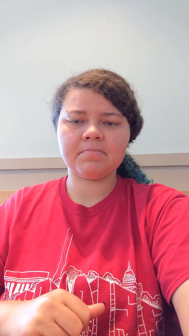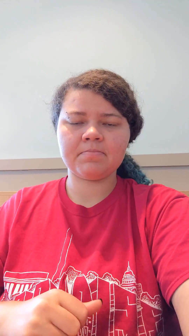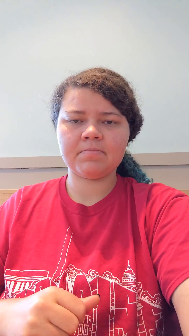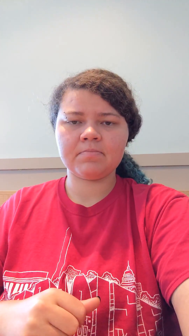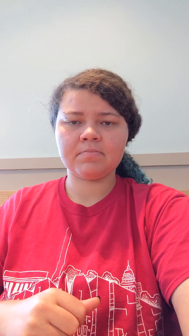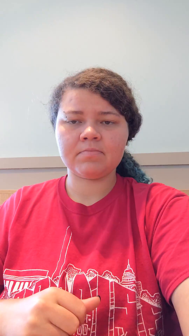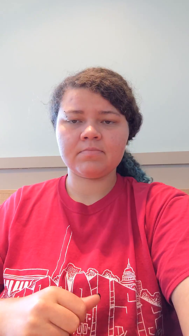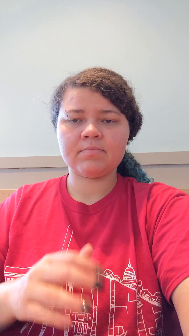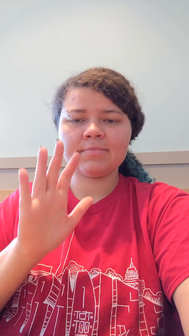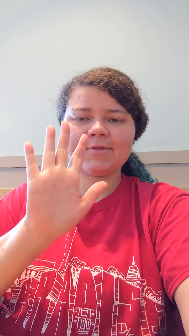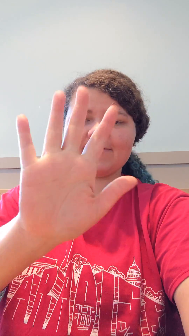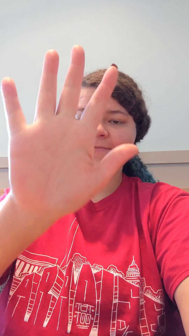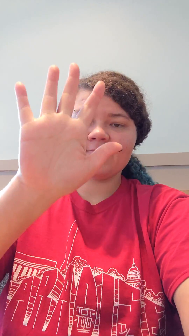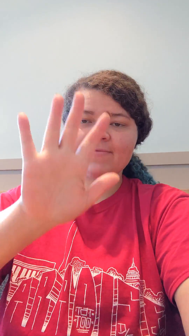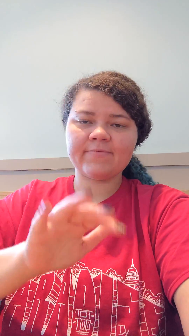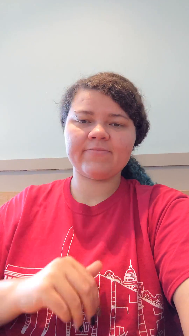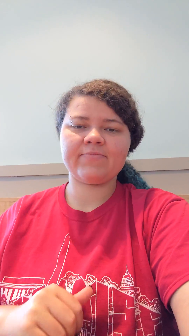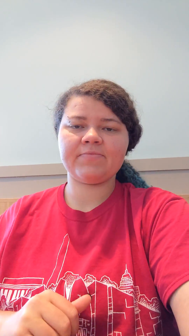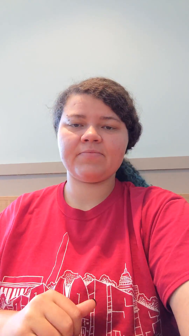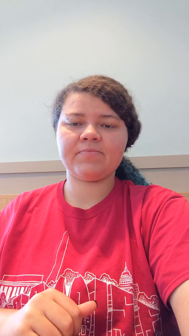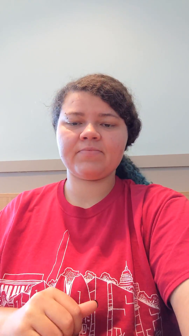give me five